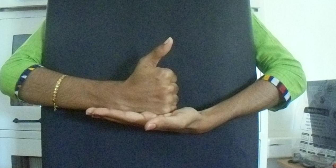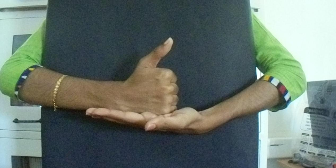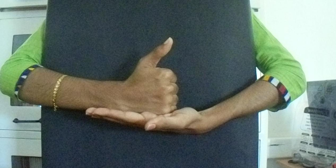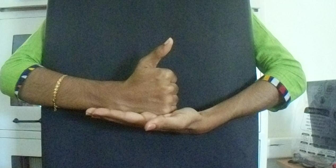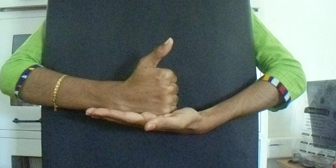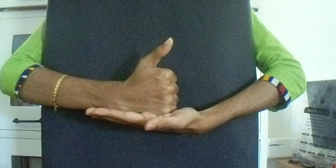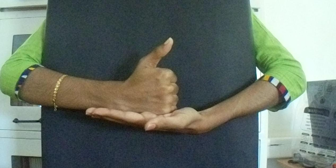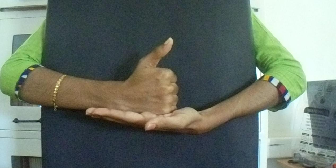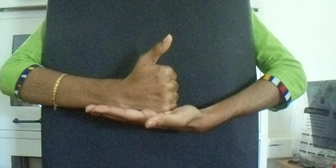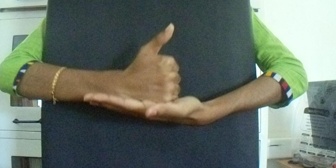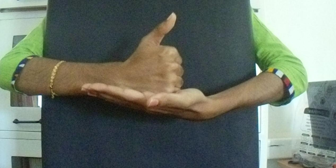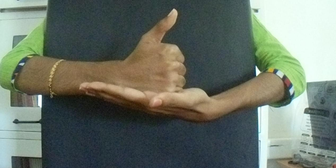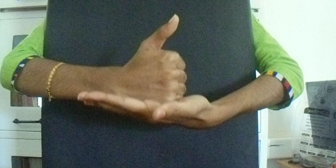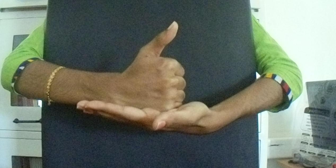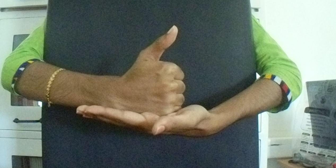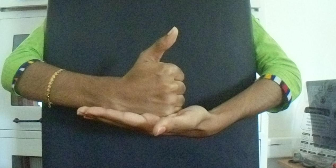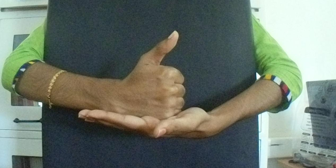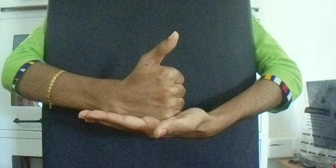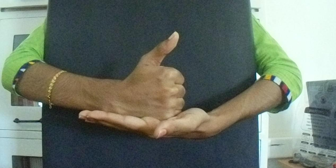help